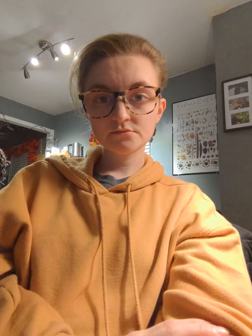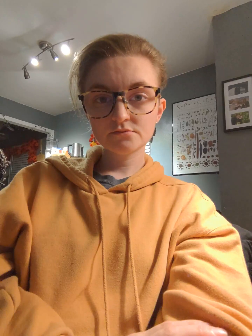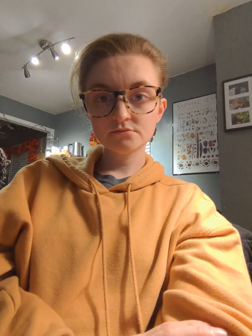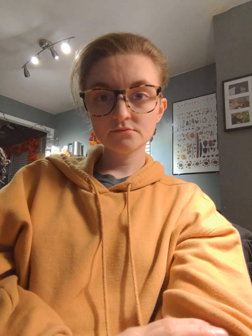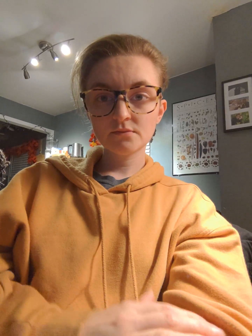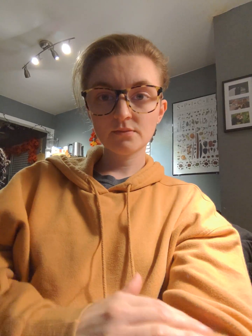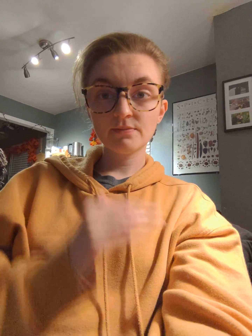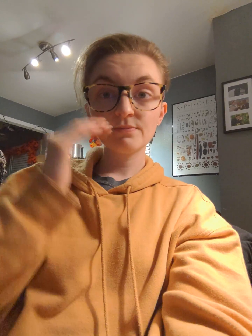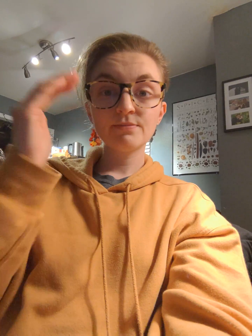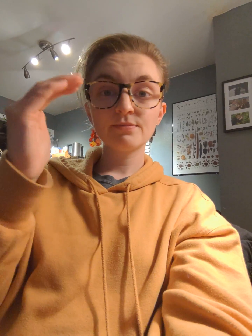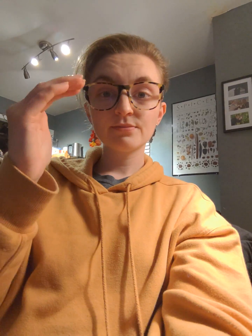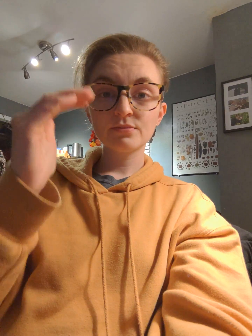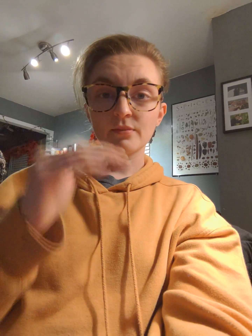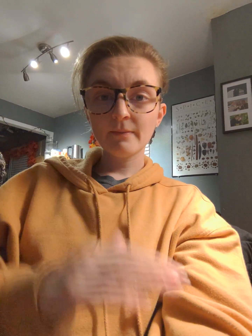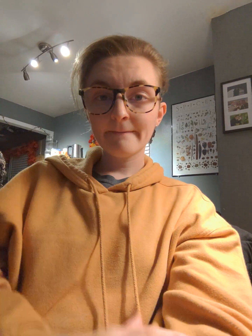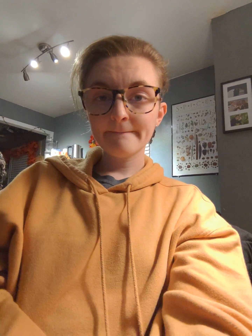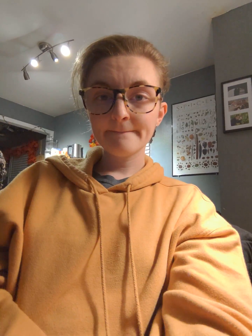big